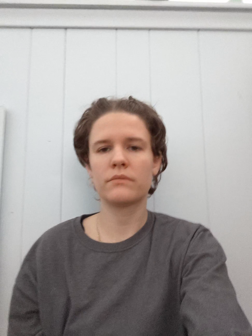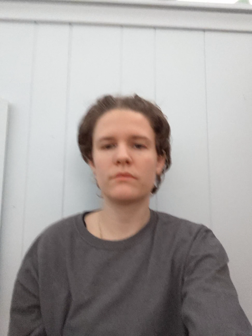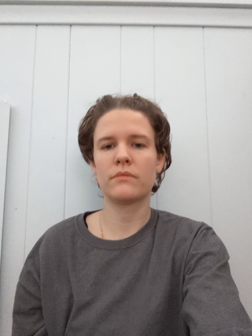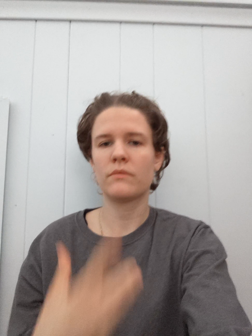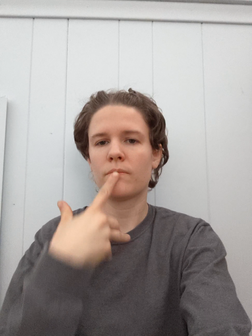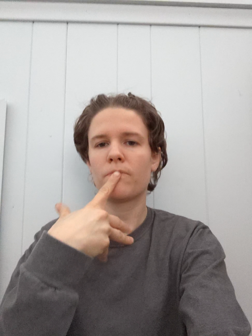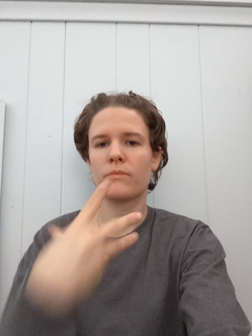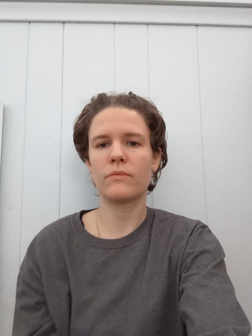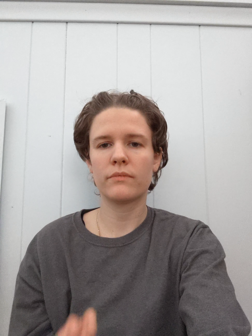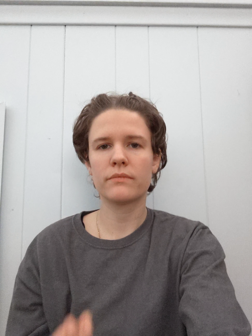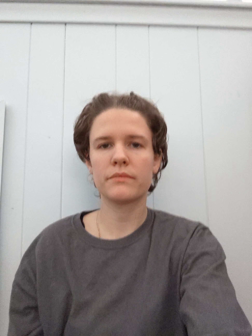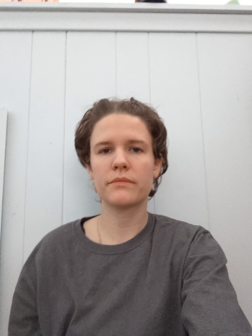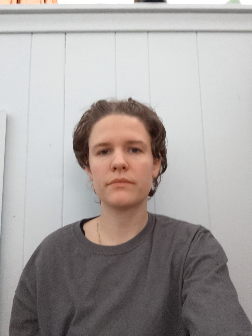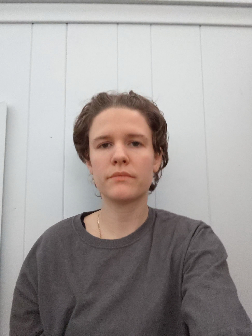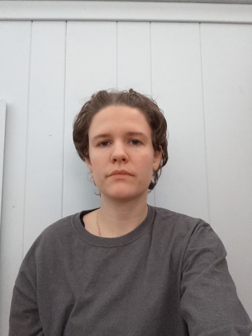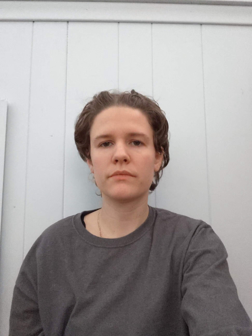wet